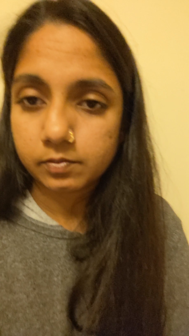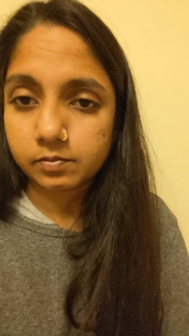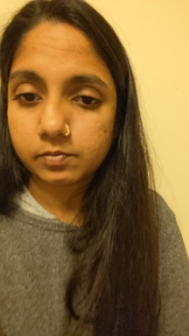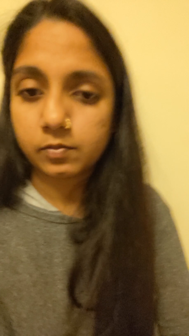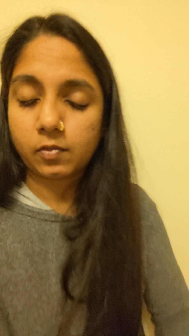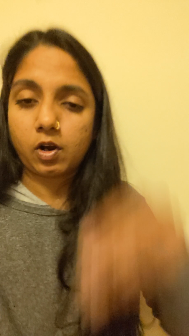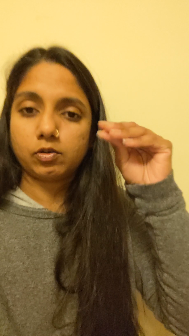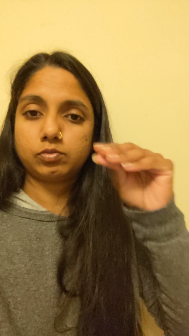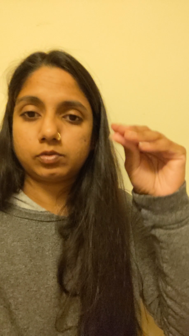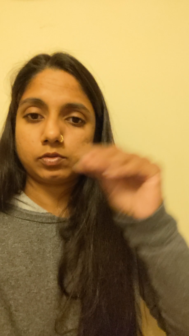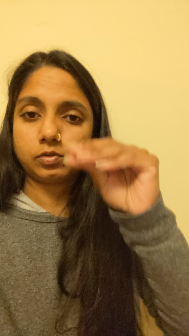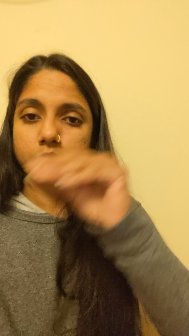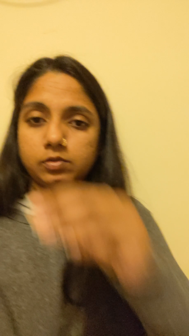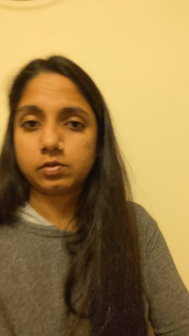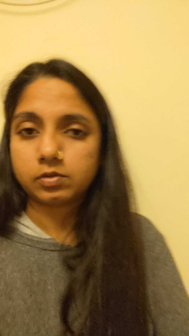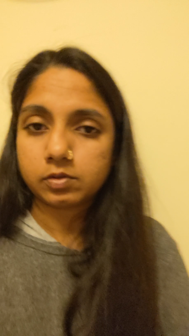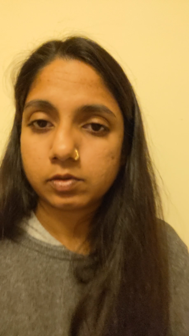dinosaur